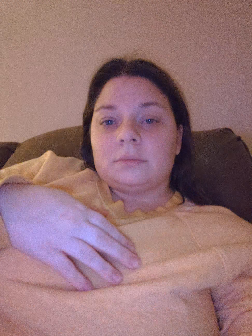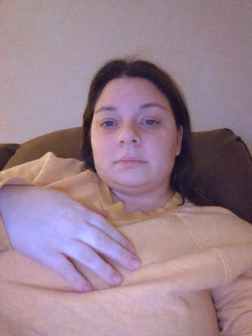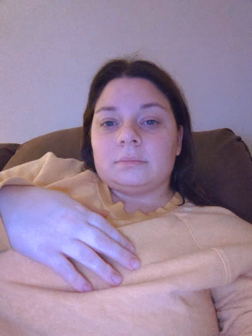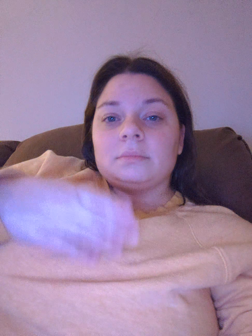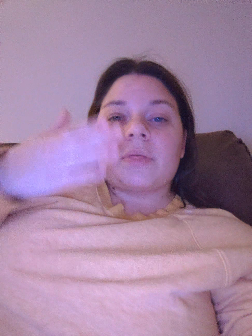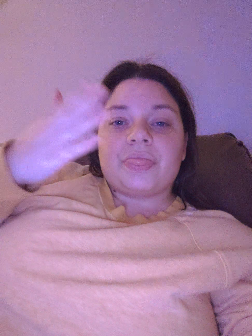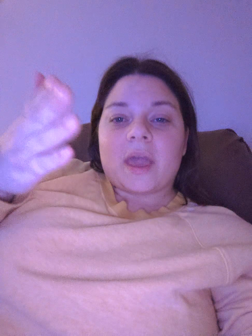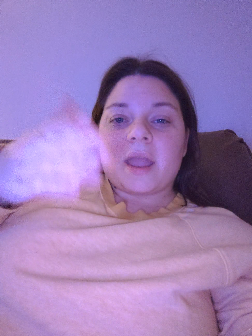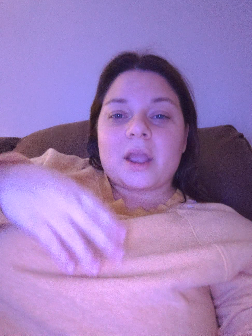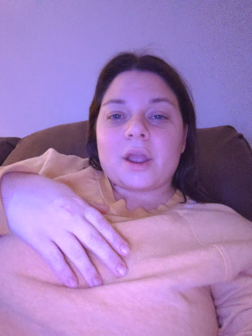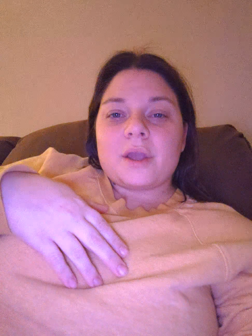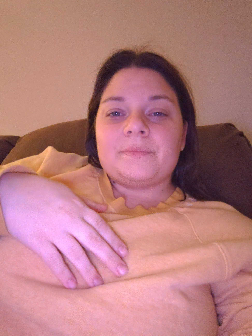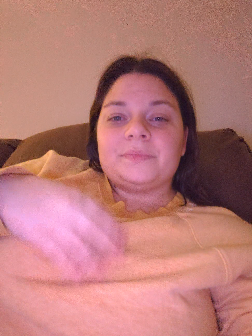there